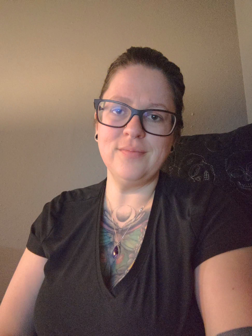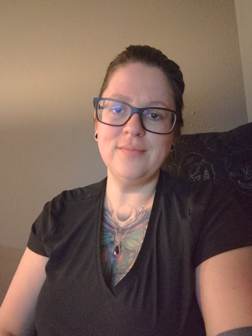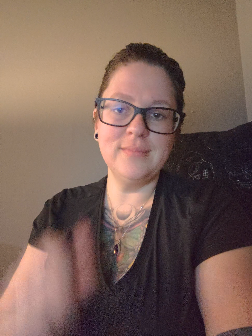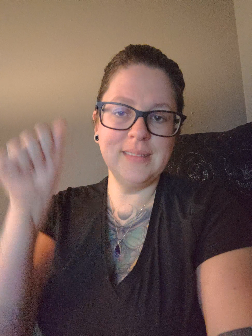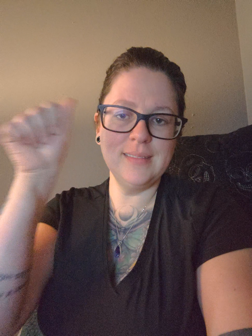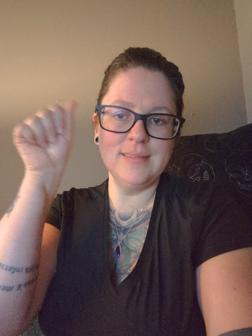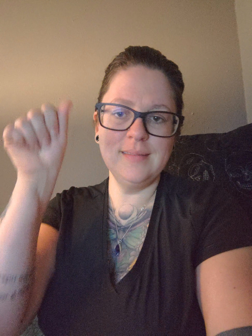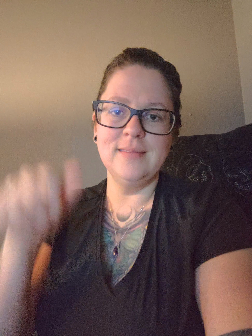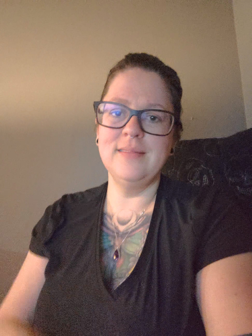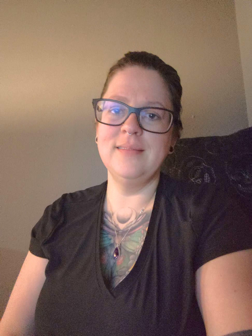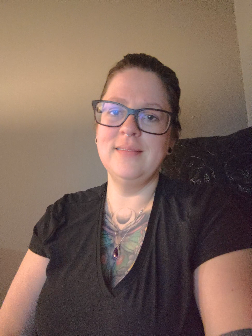aunt